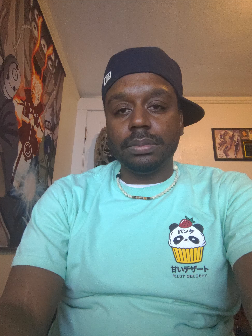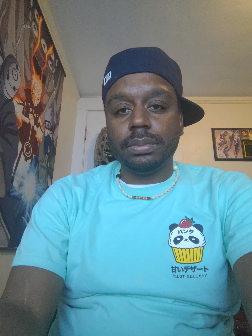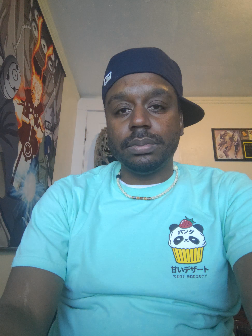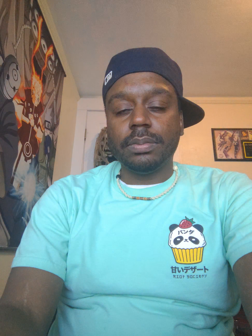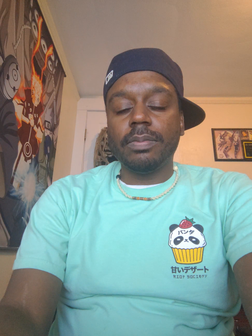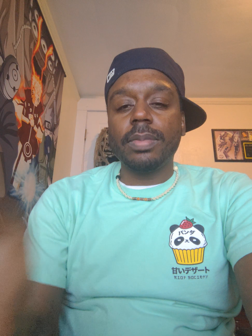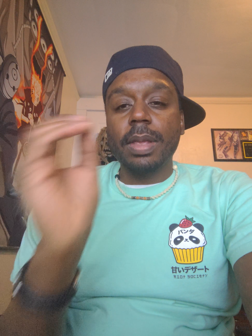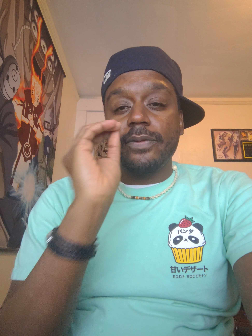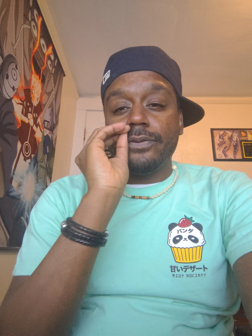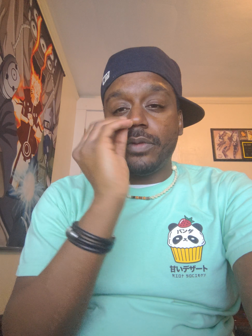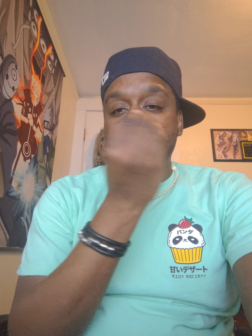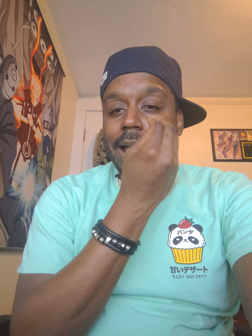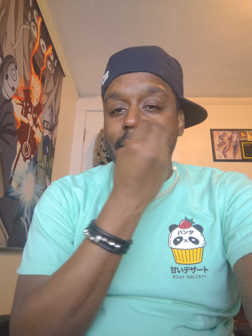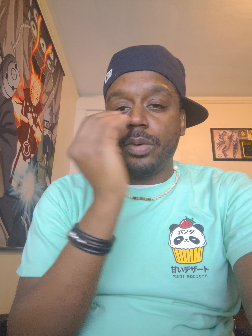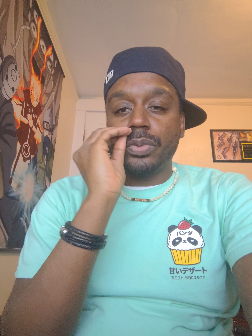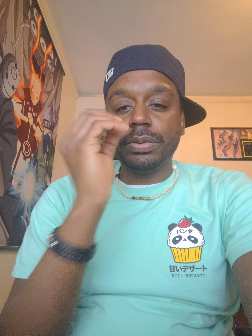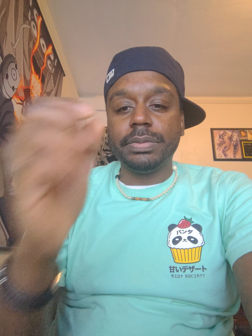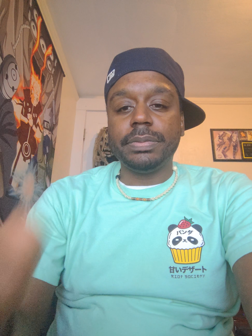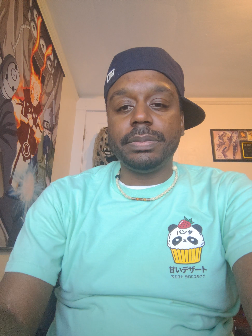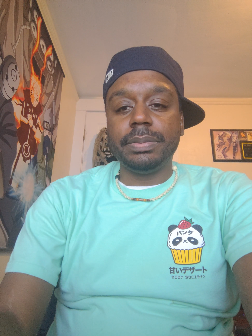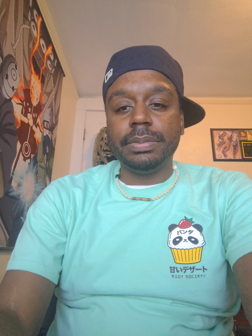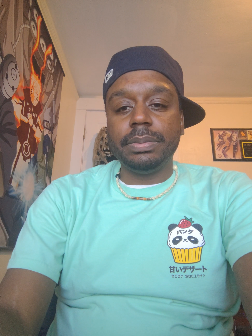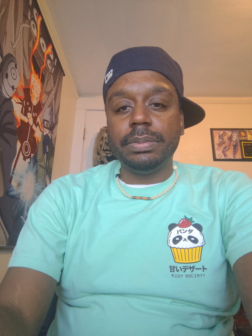flower